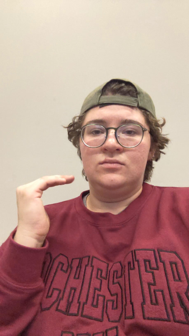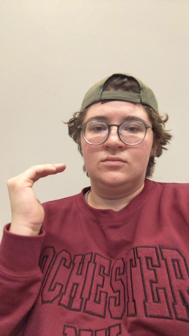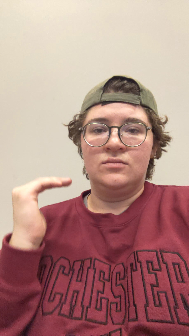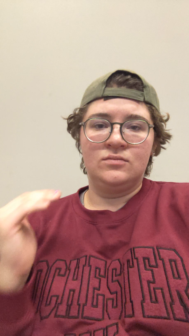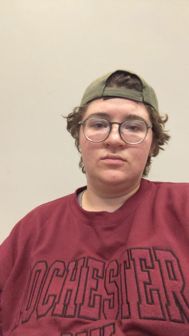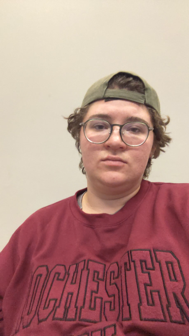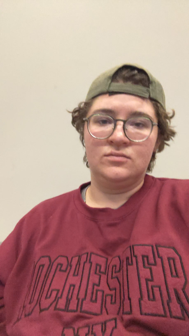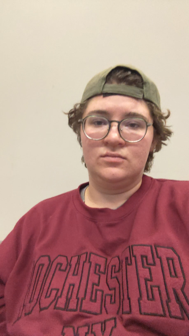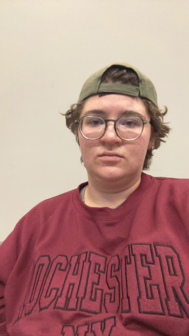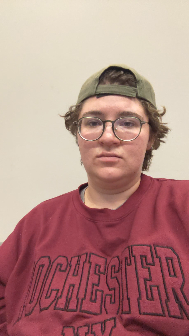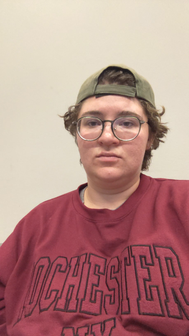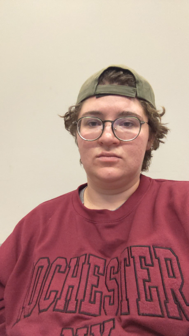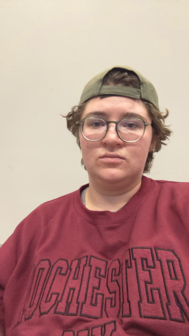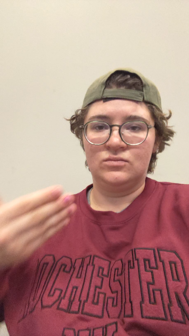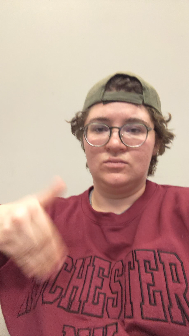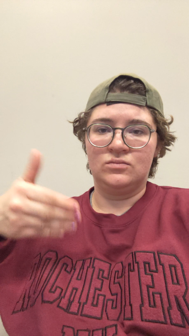shorts